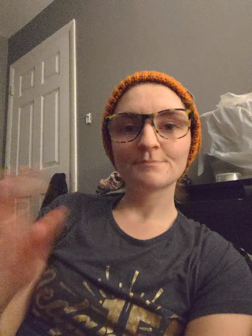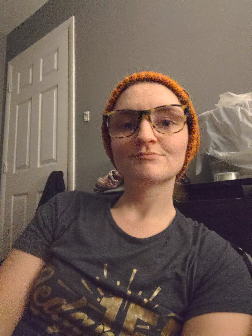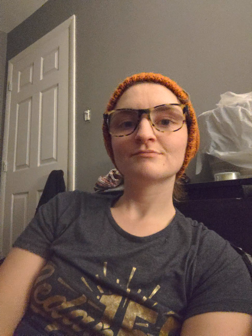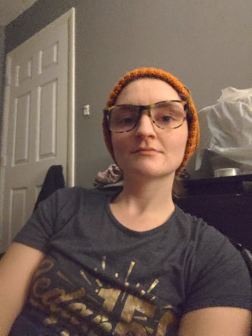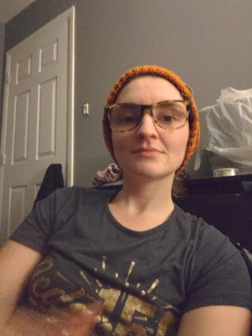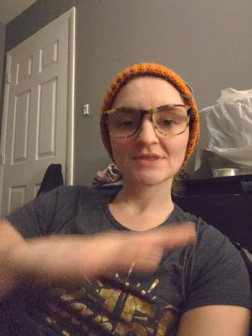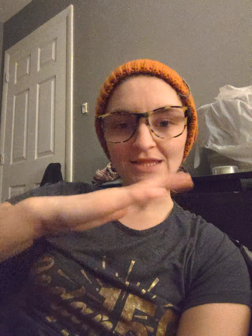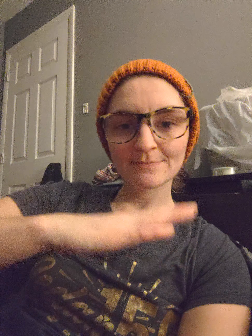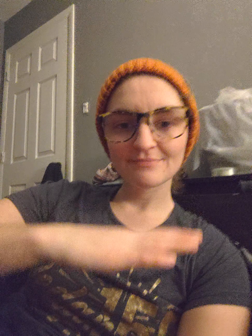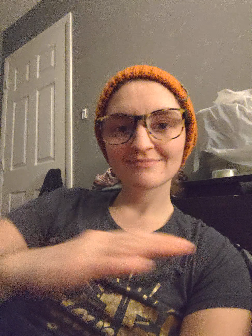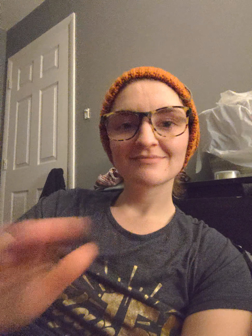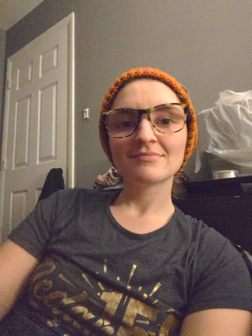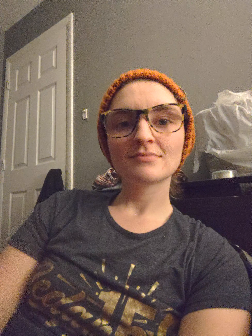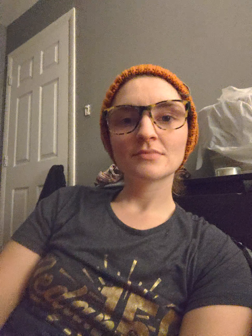table